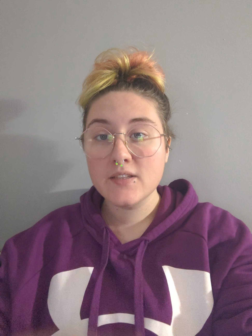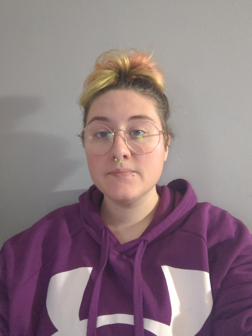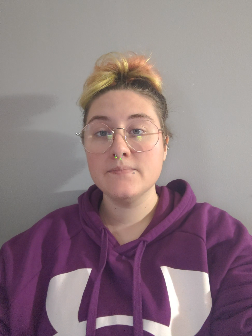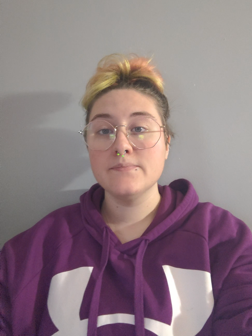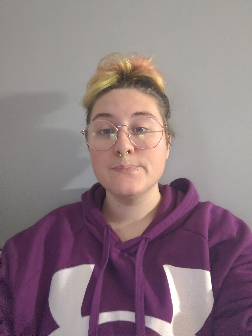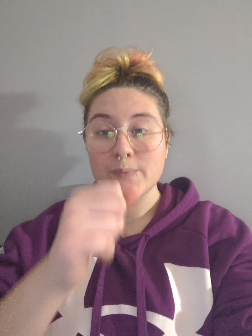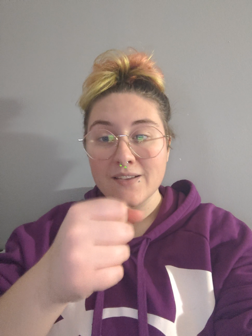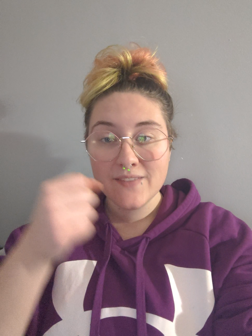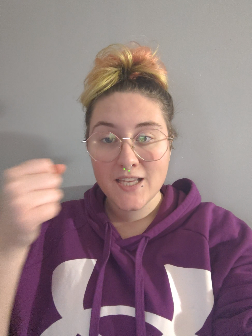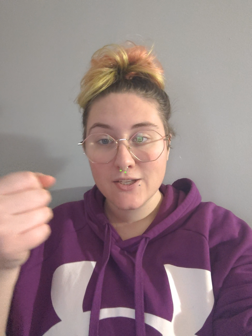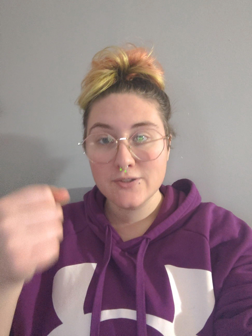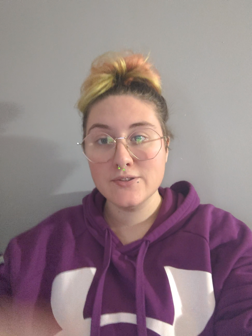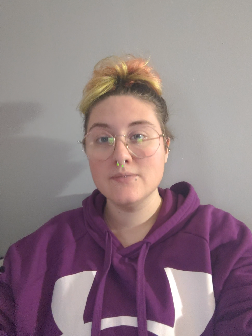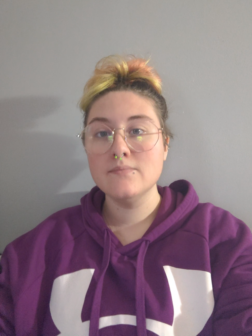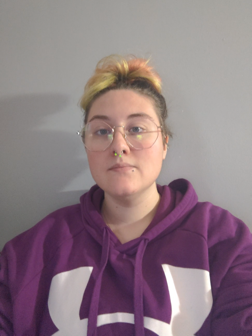refrigerator